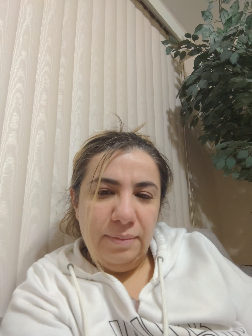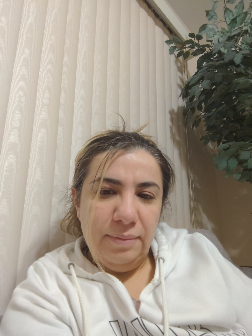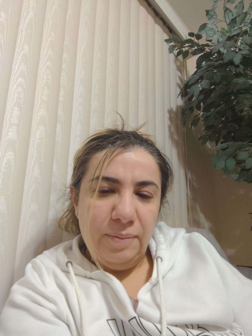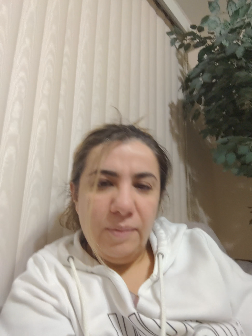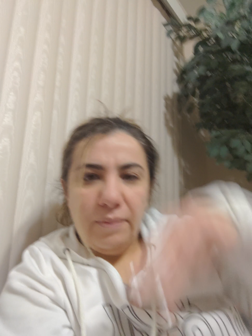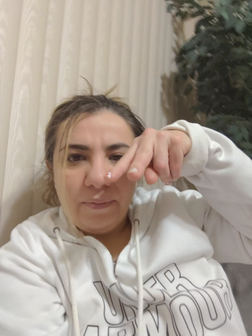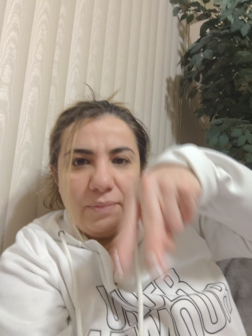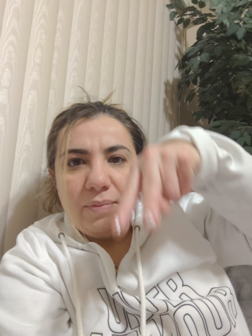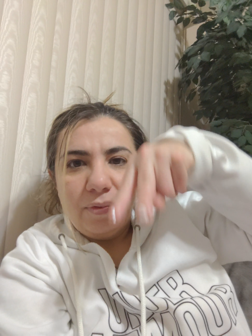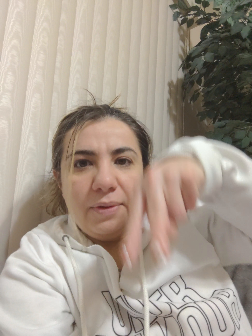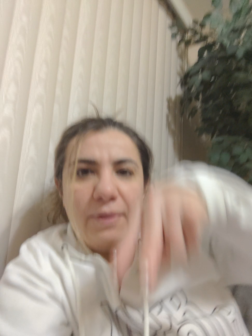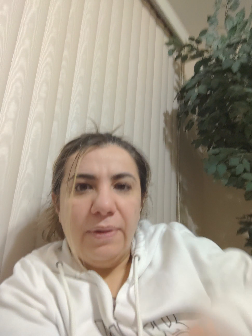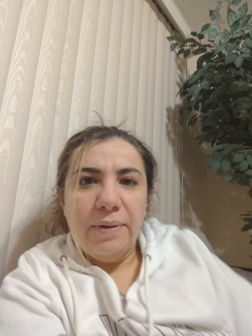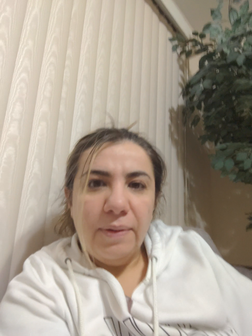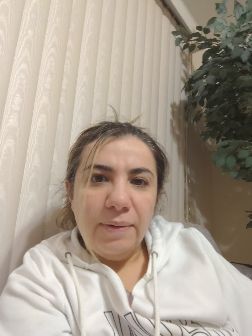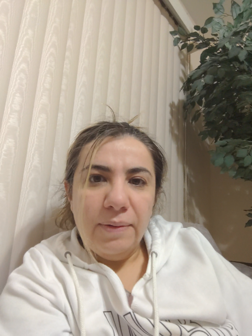napkin